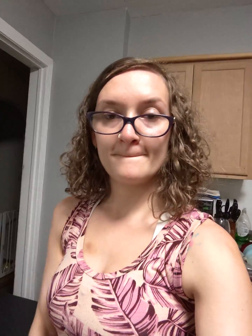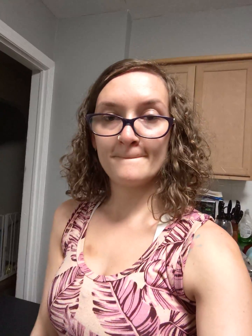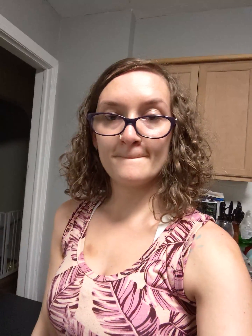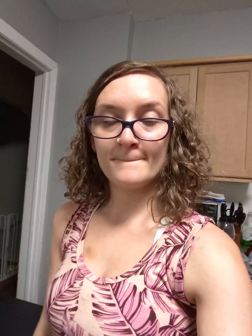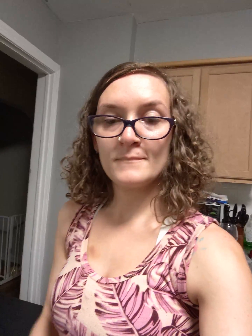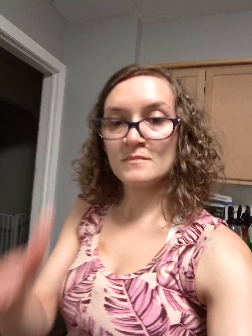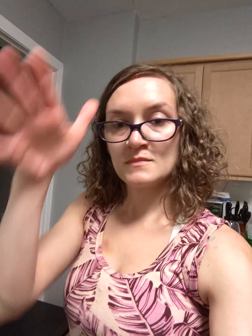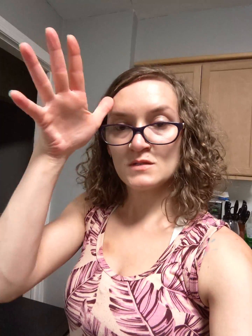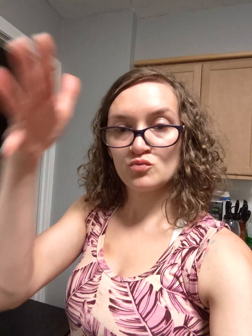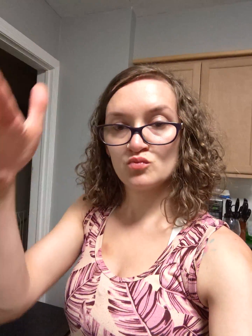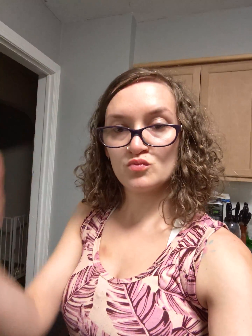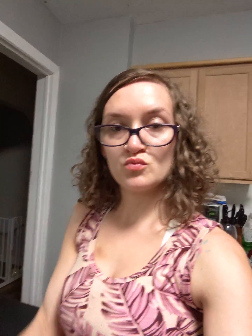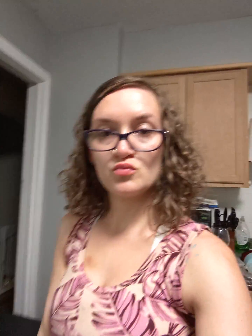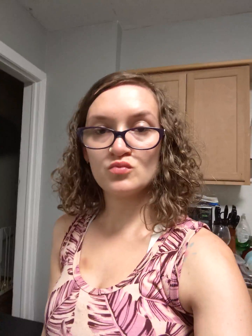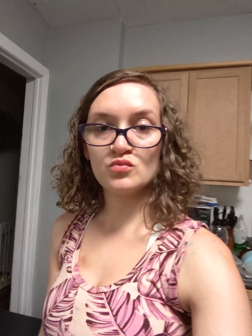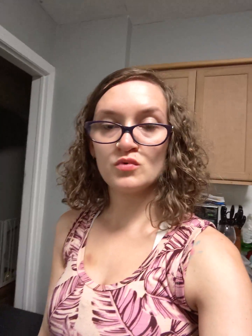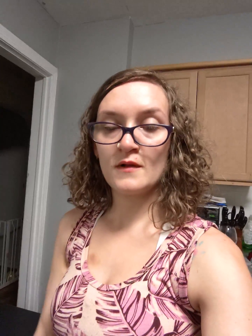deer